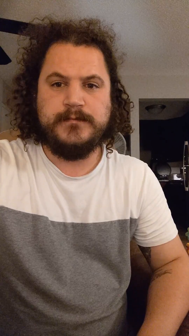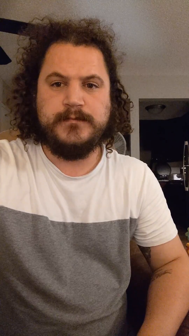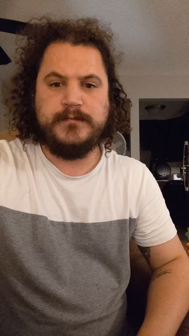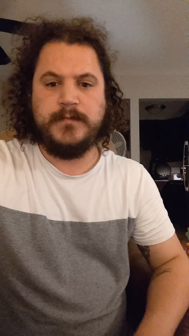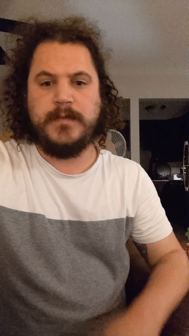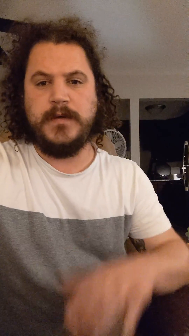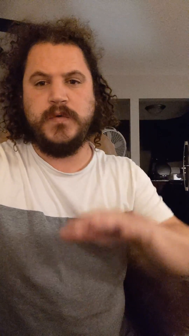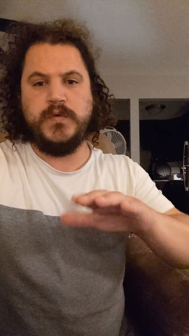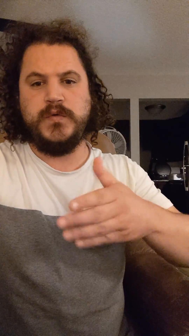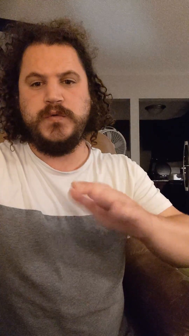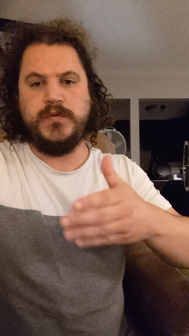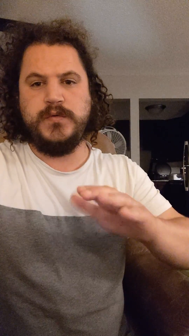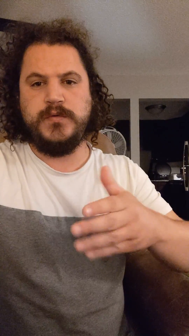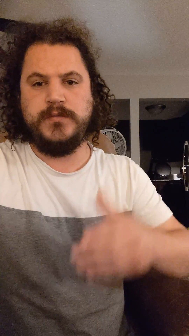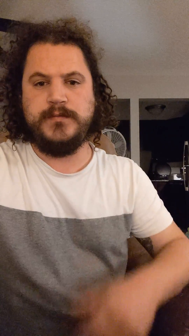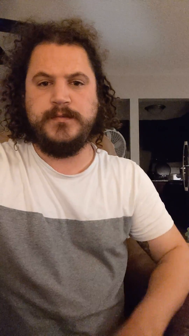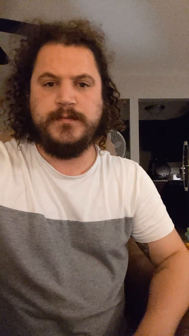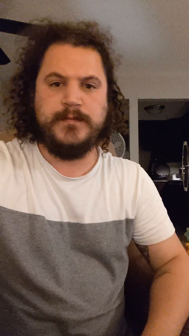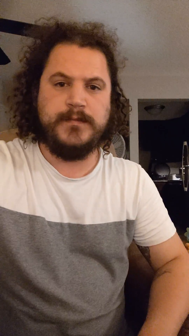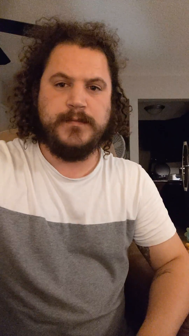cook